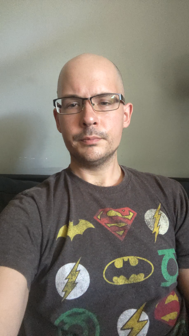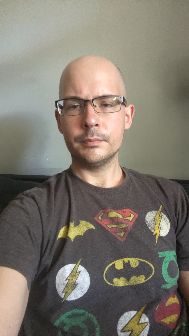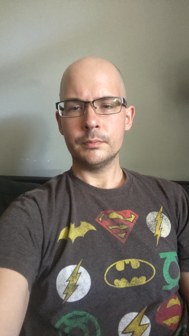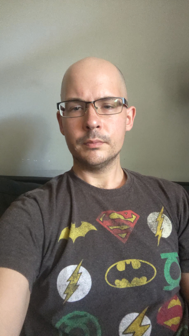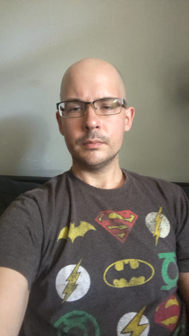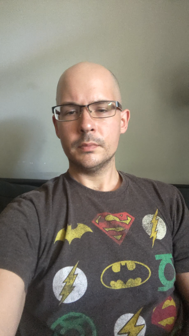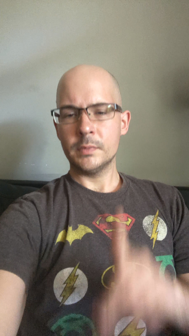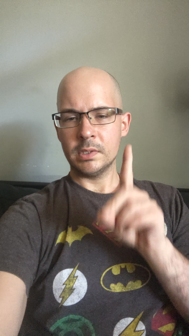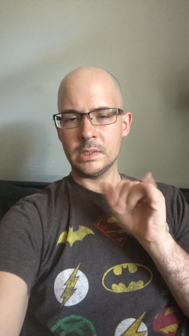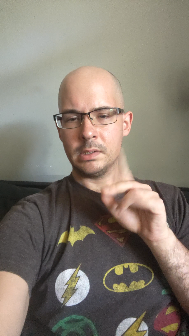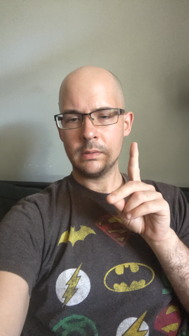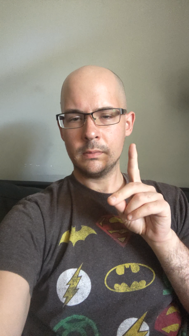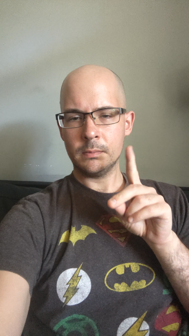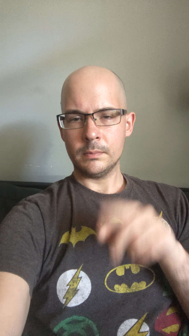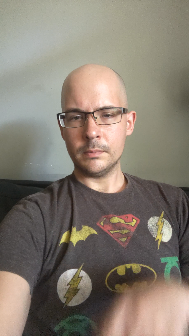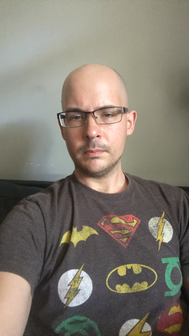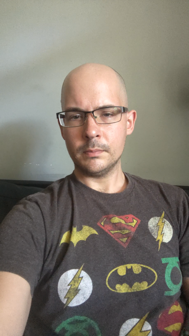did